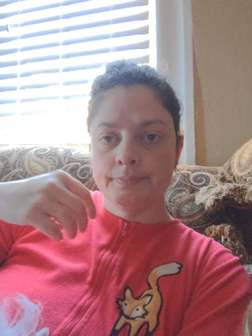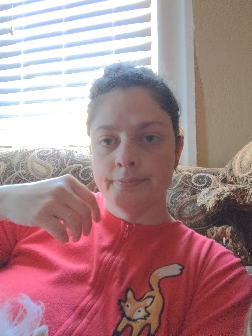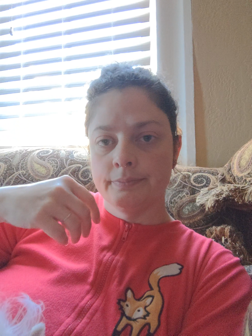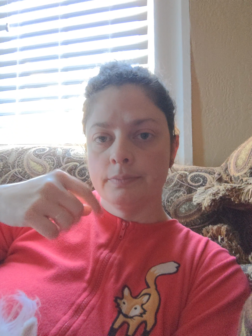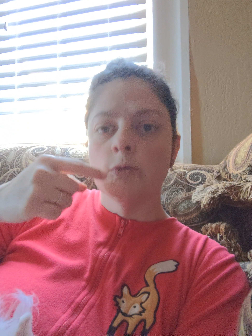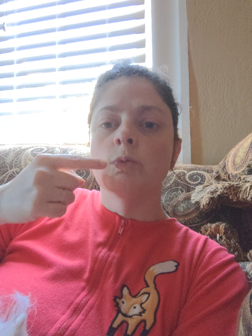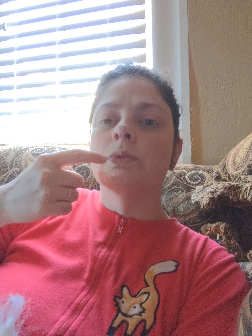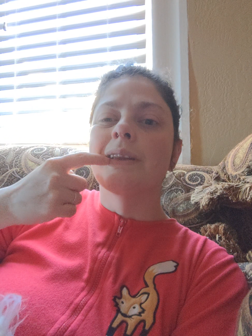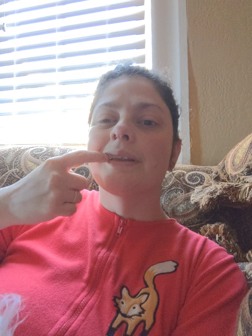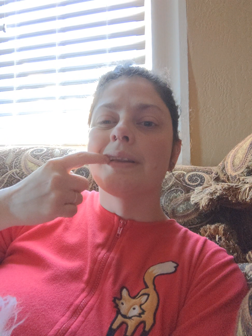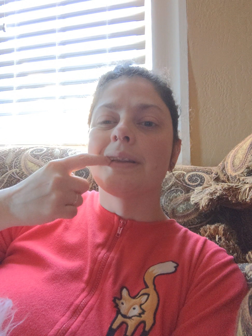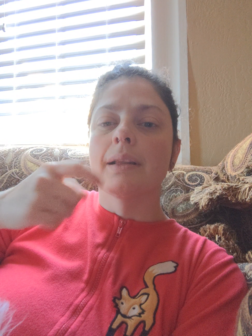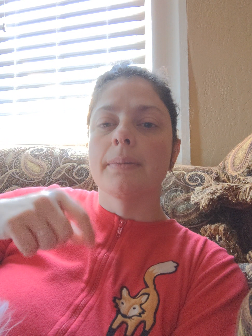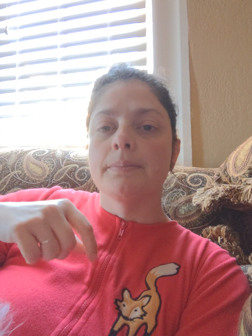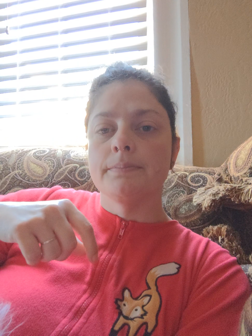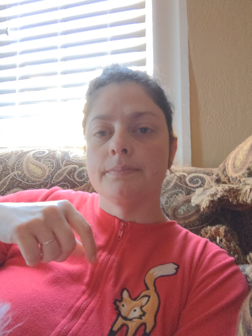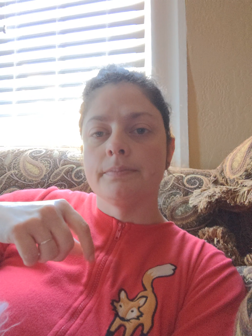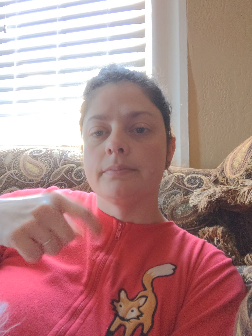tooth